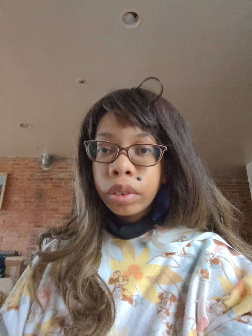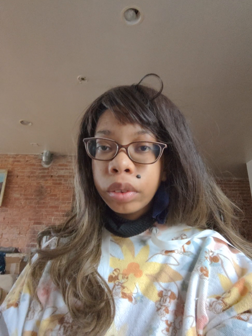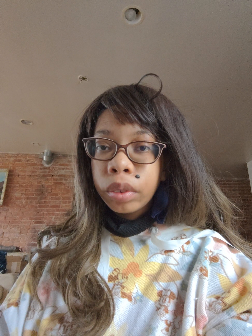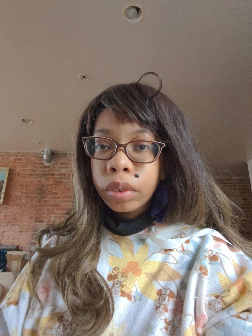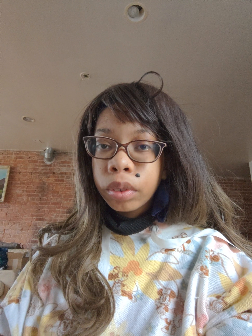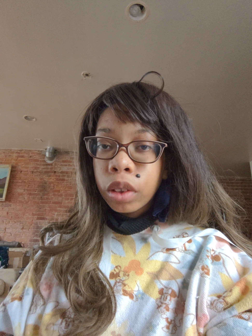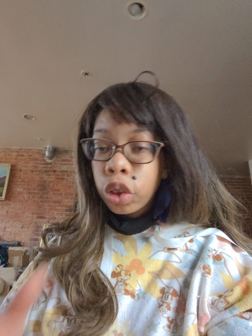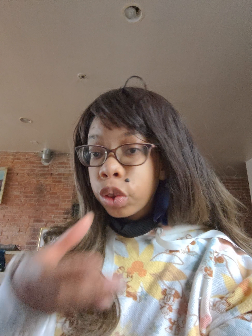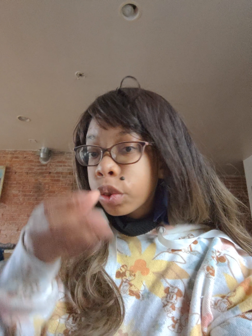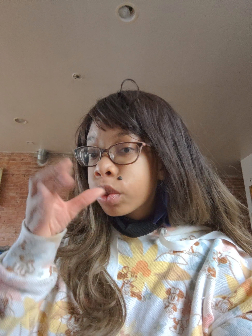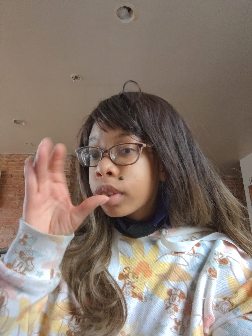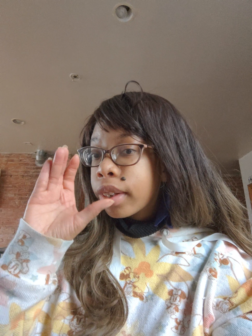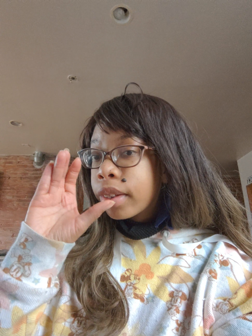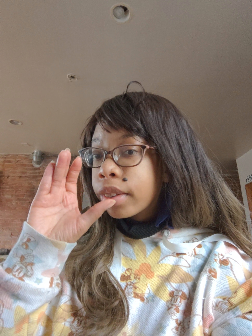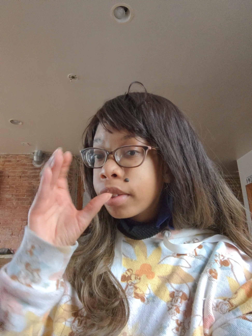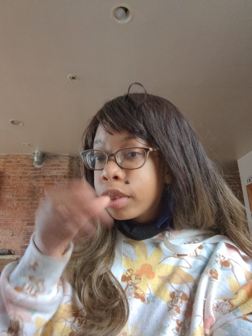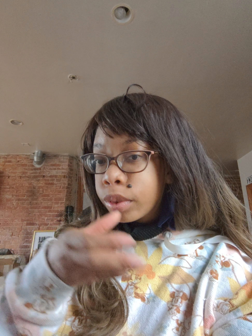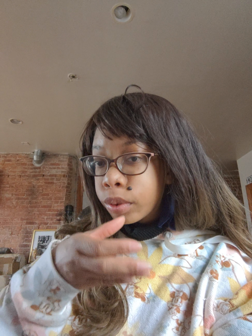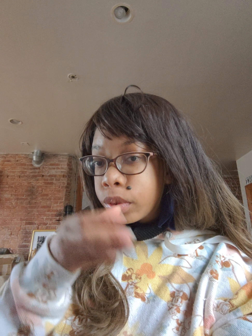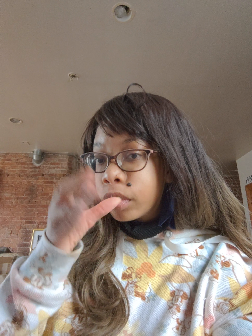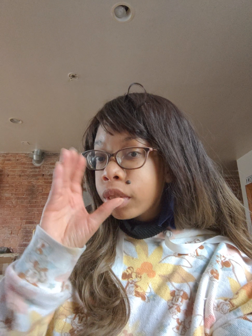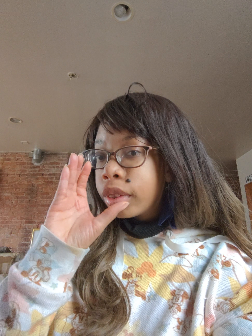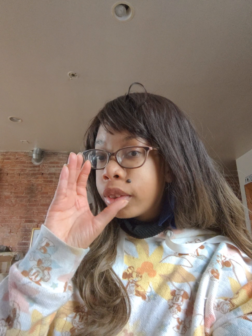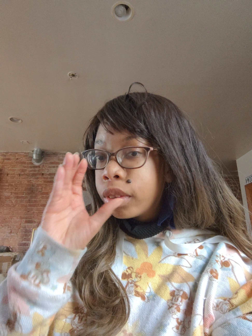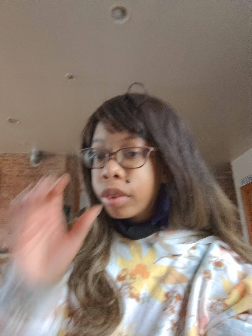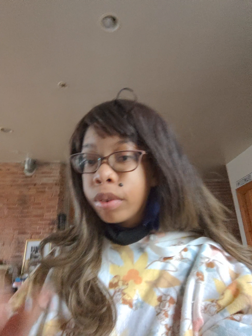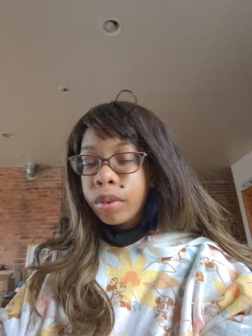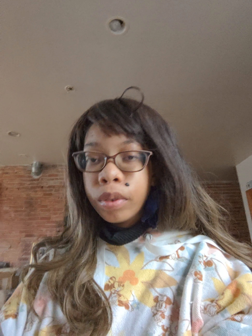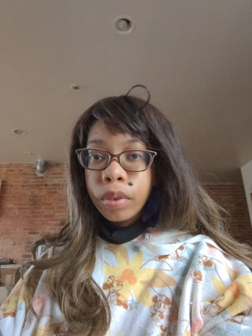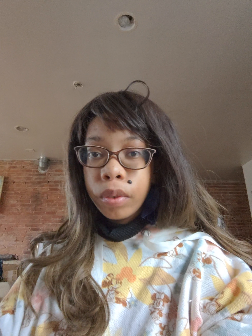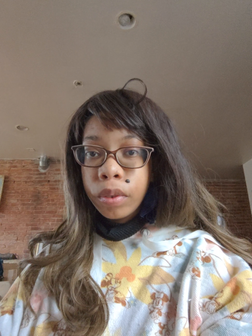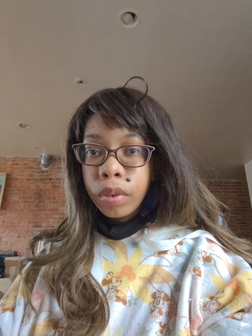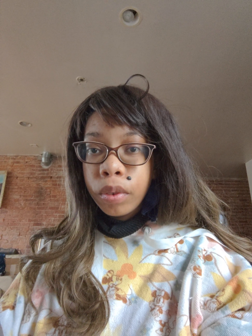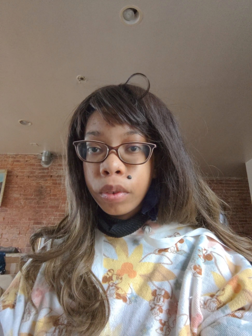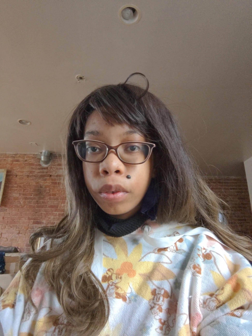drink